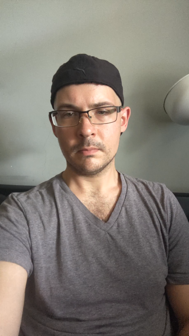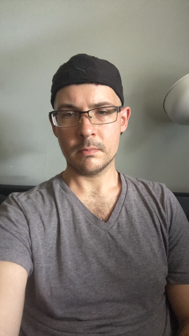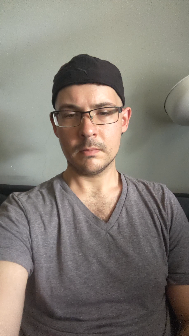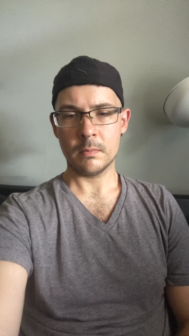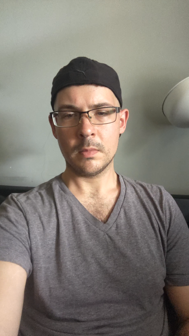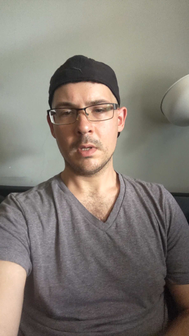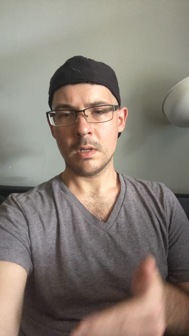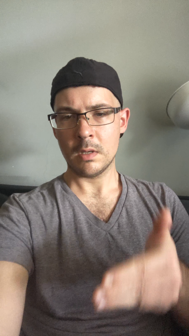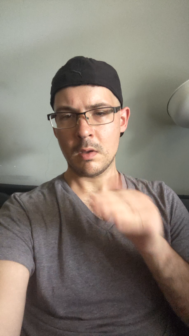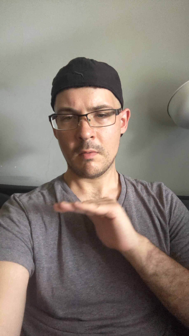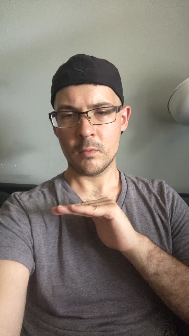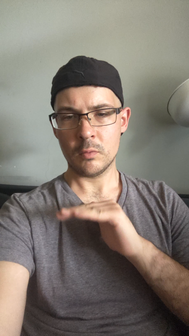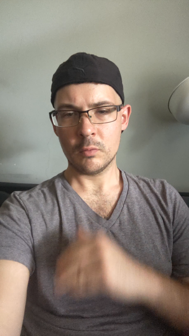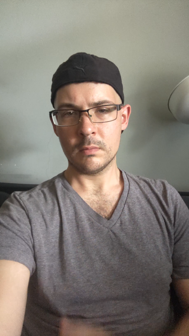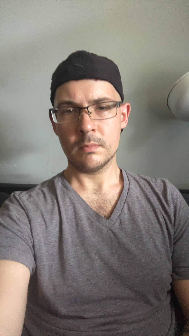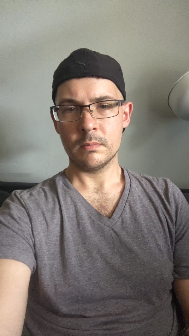cover